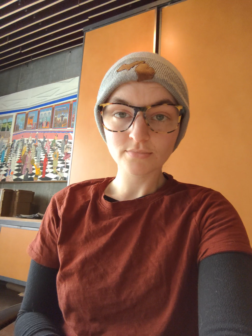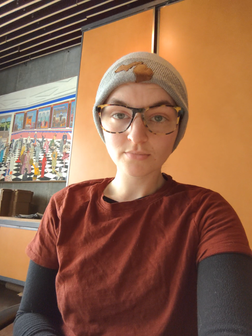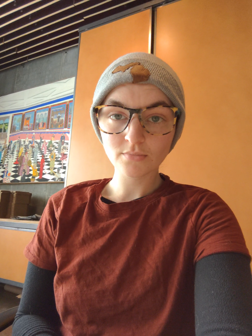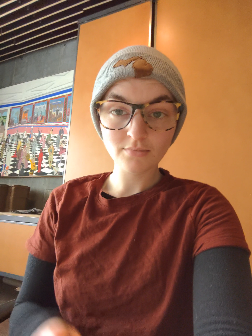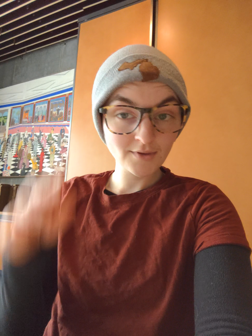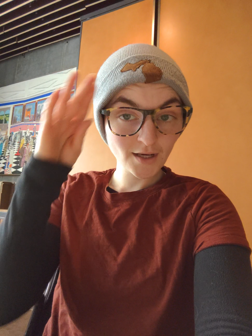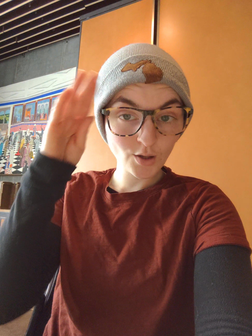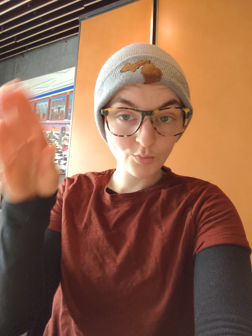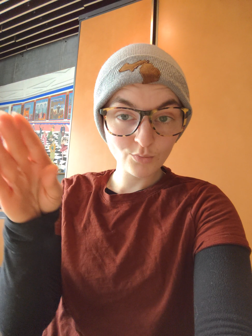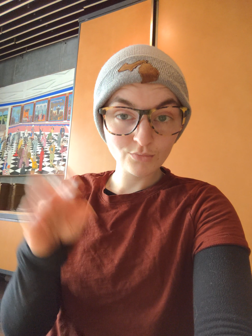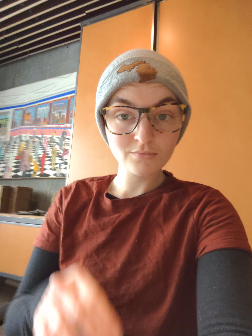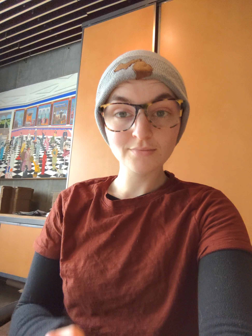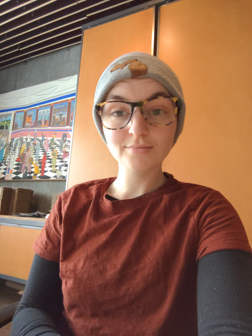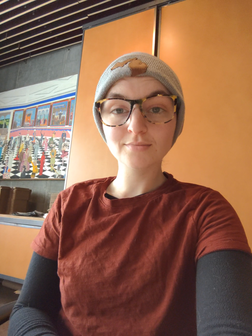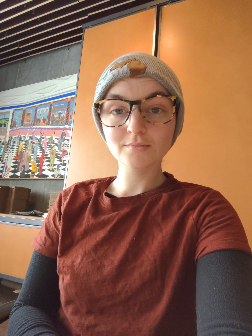hello